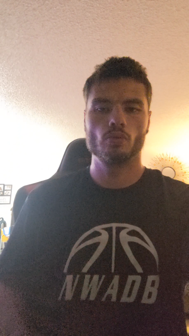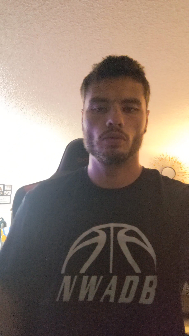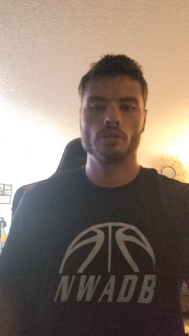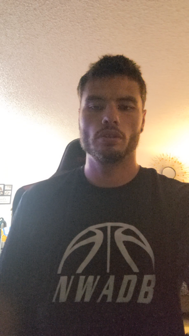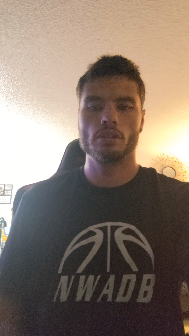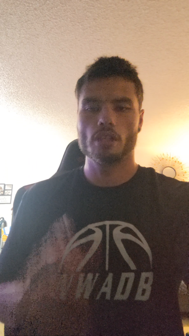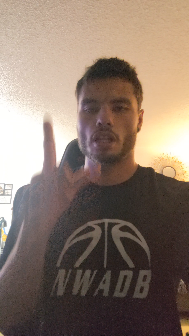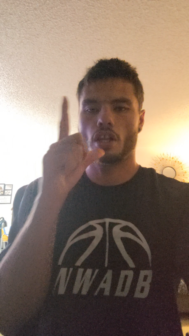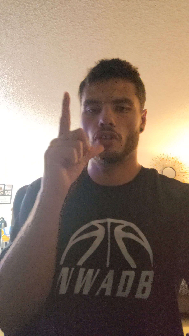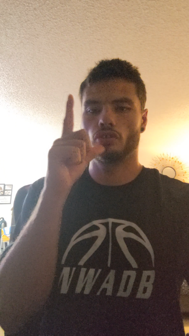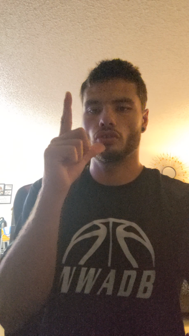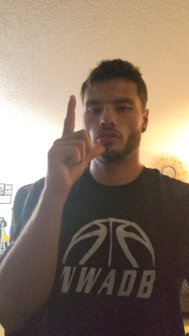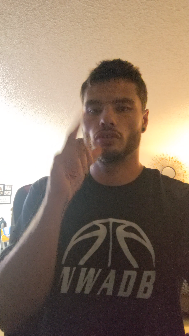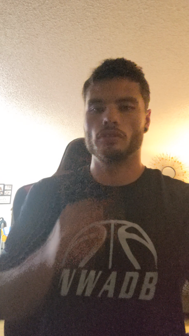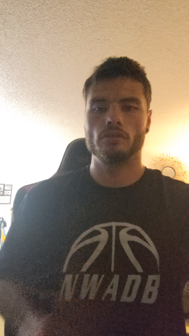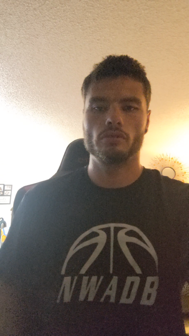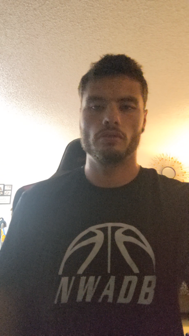lunch